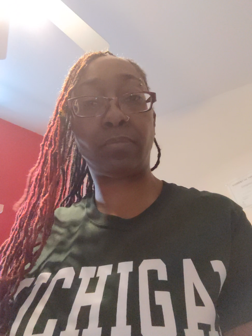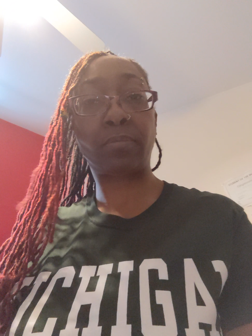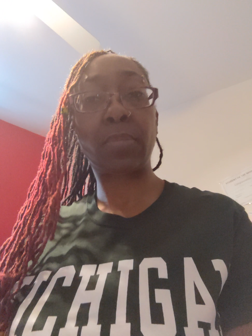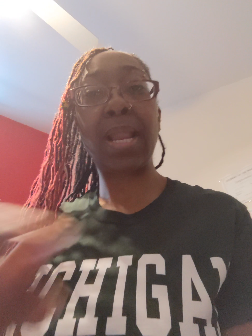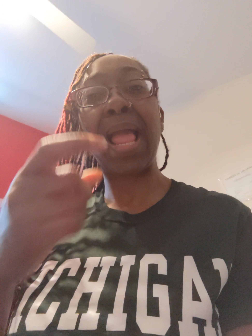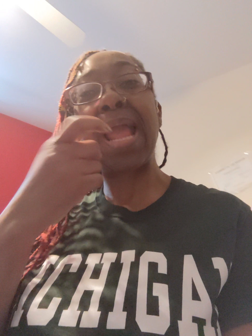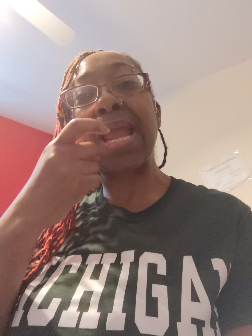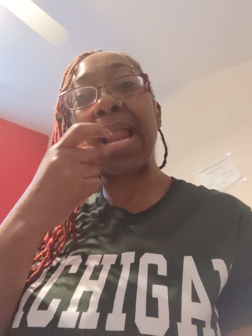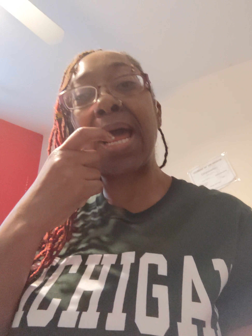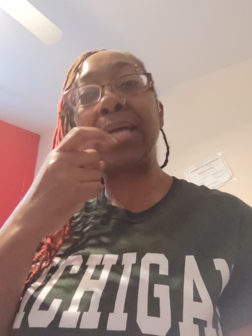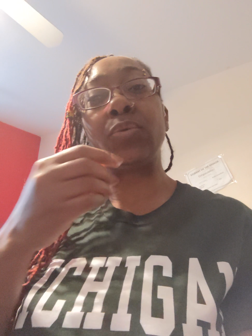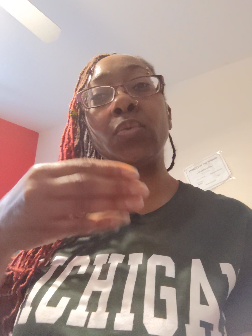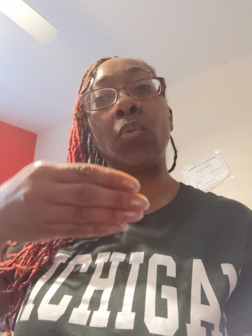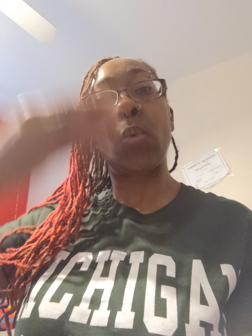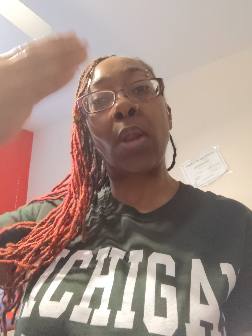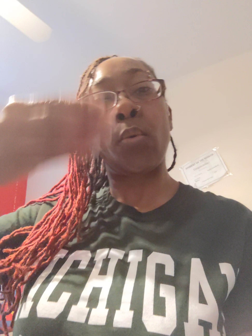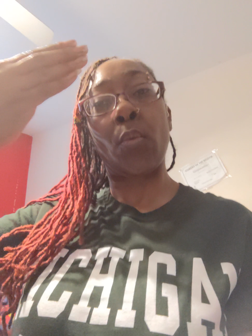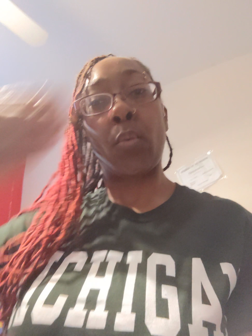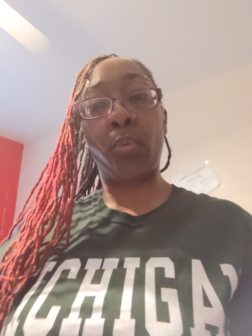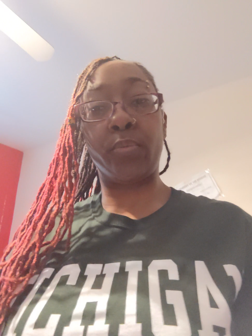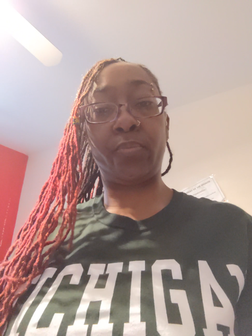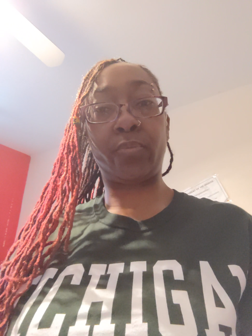window